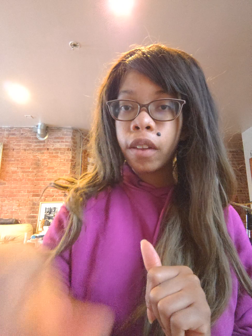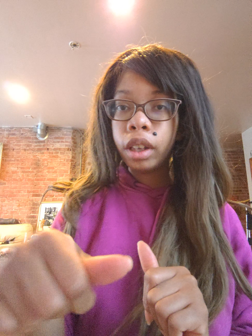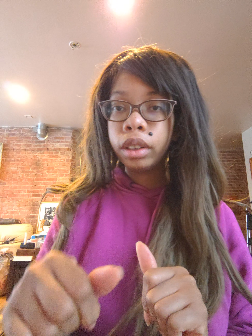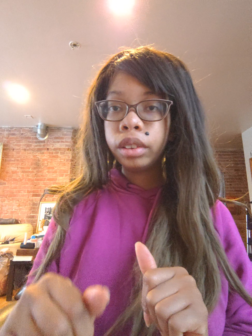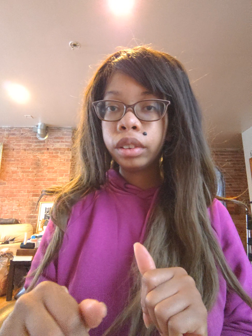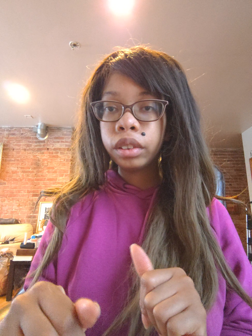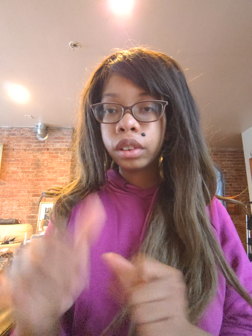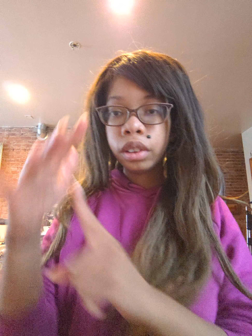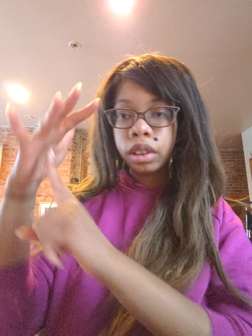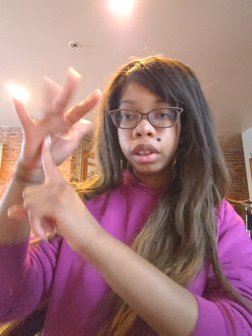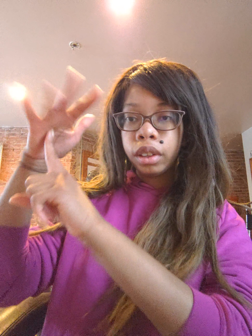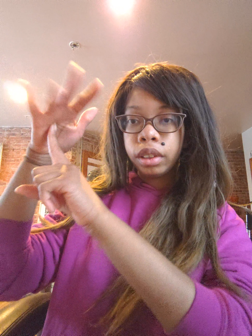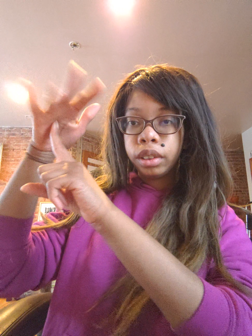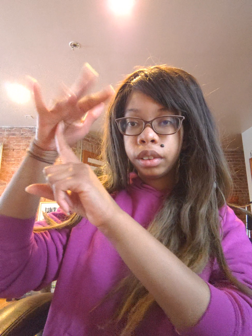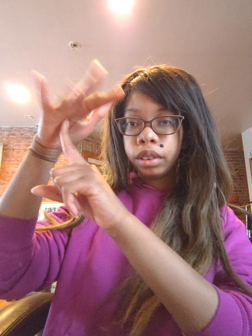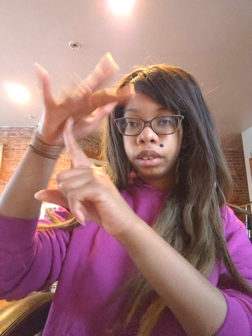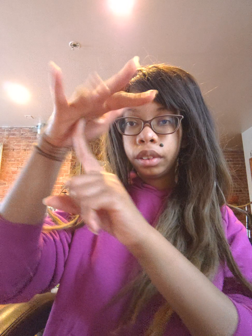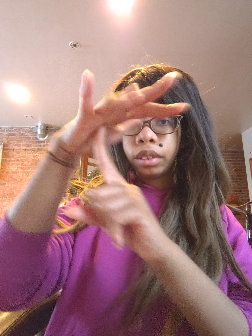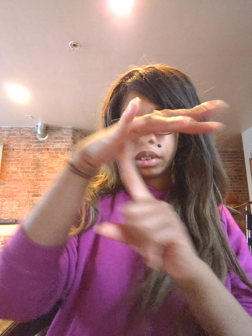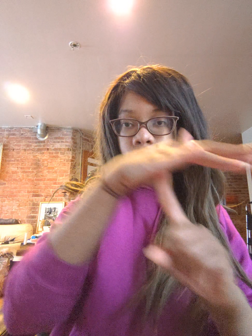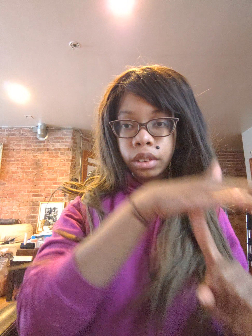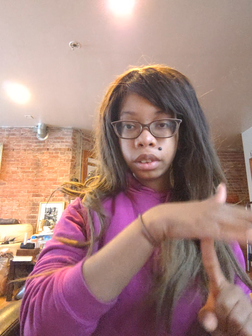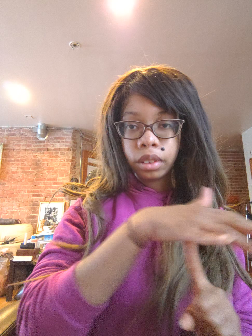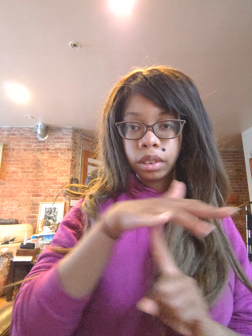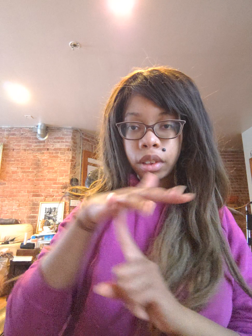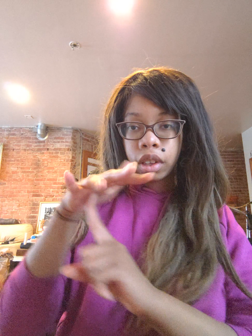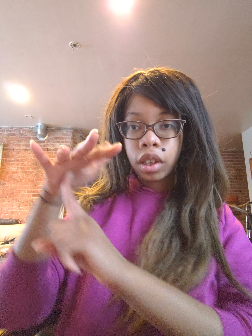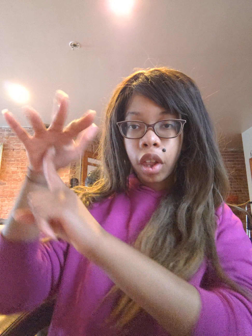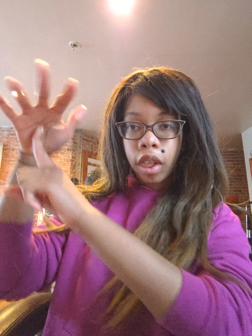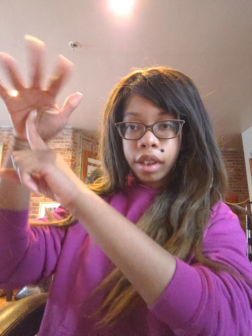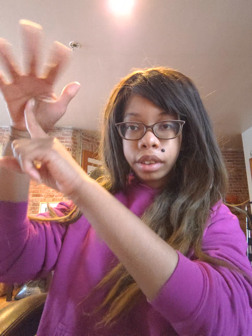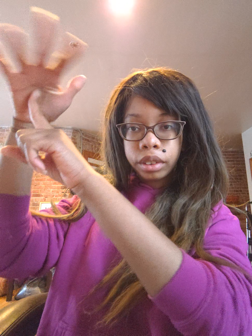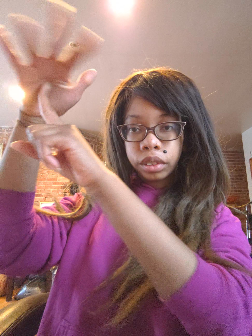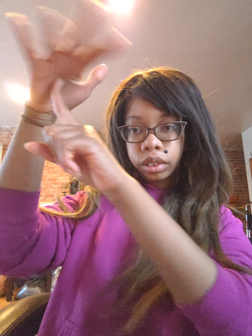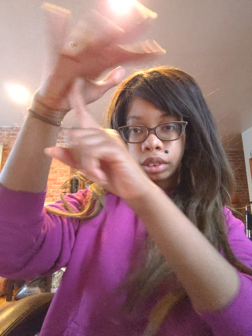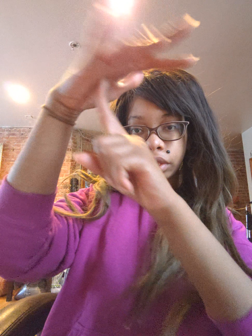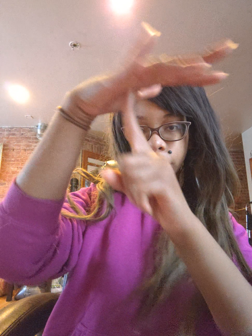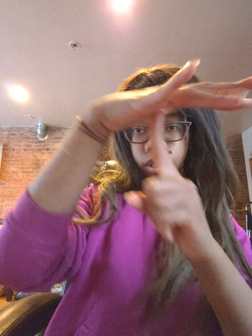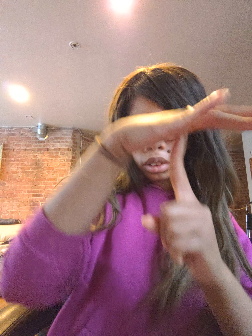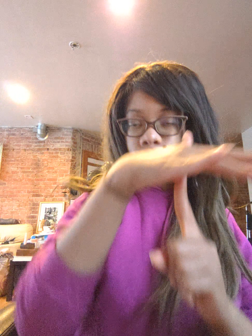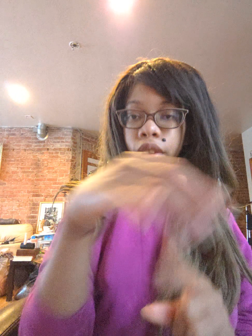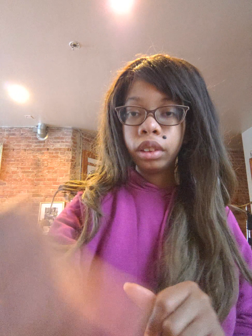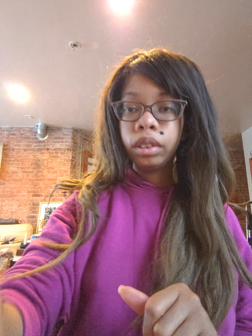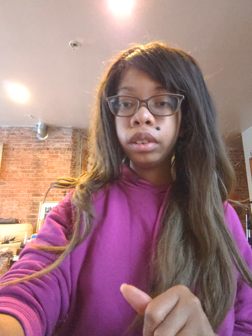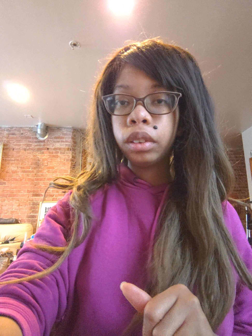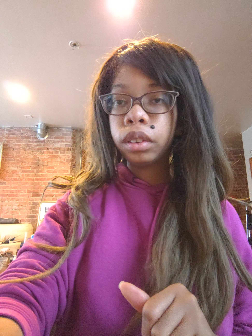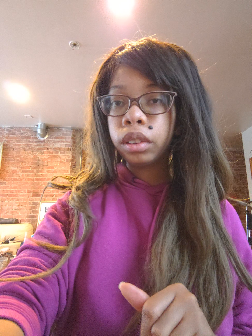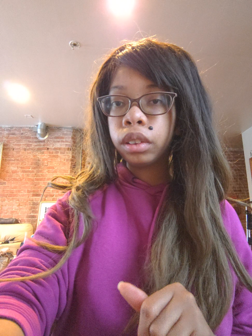helicopter